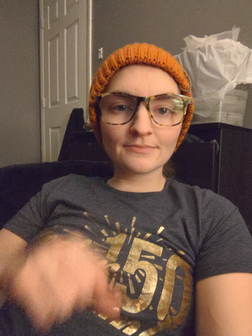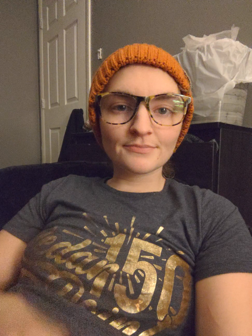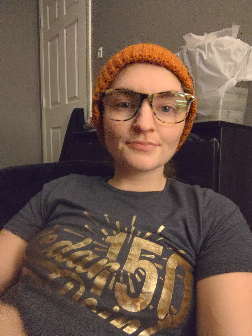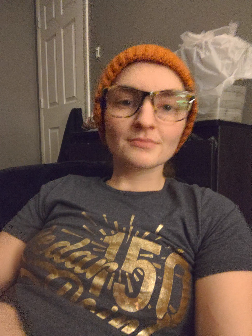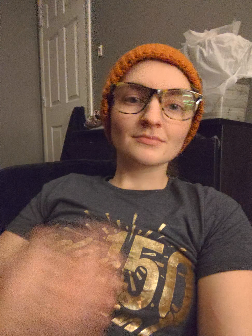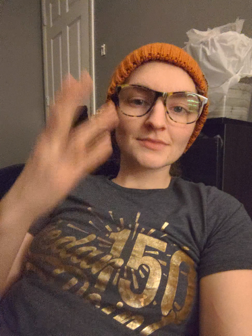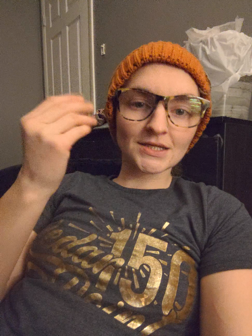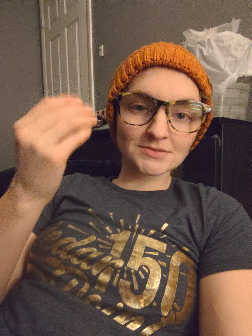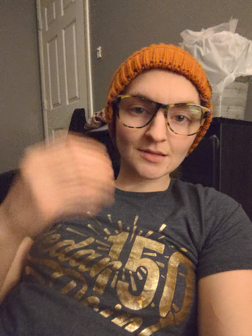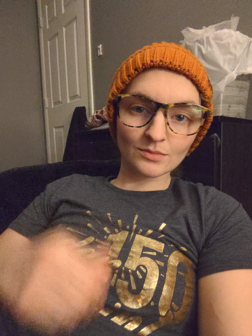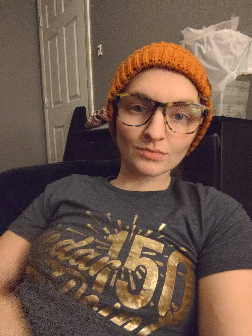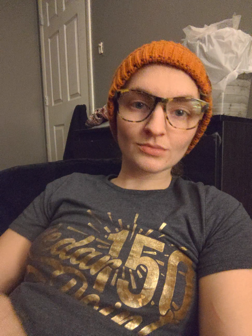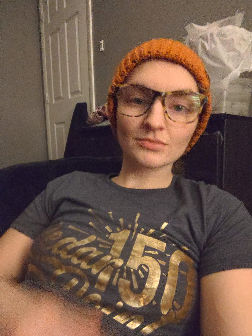outside